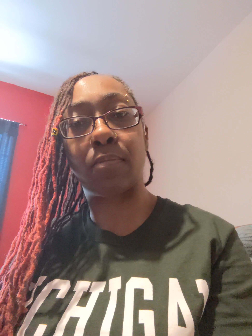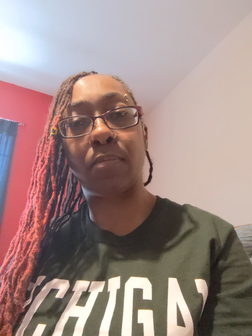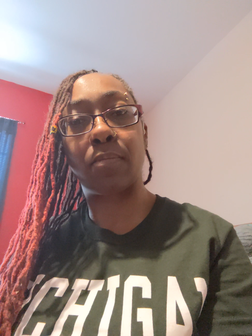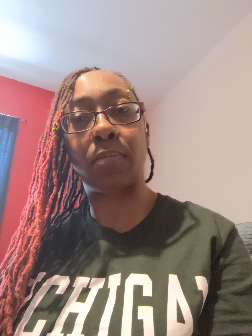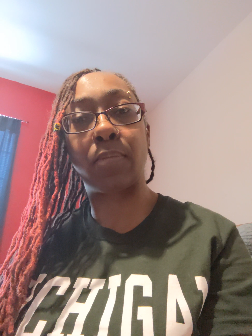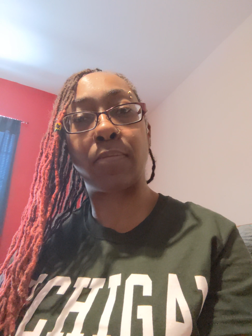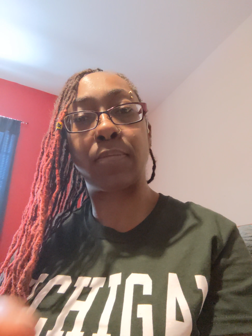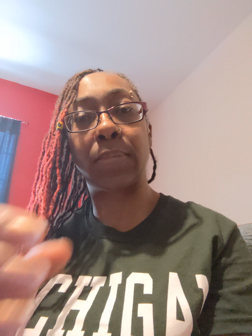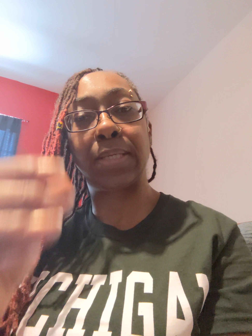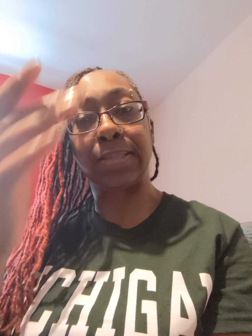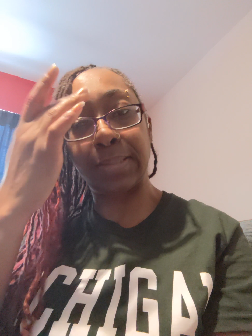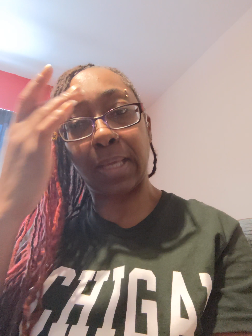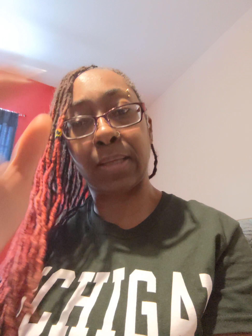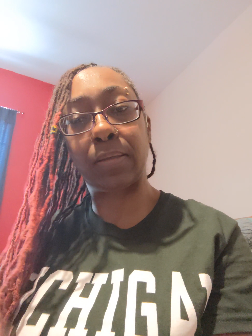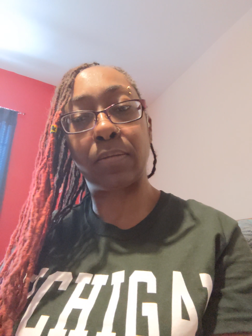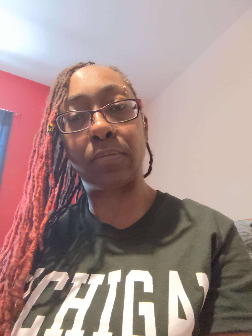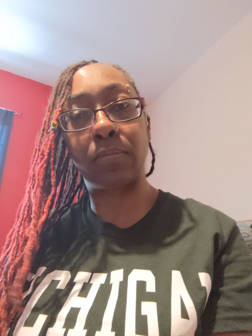sick